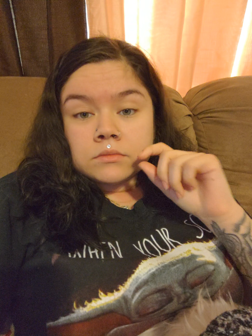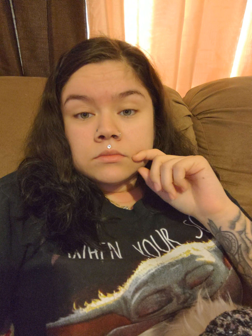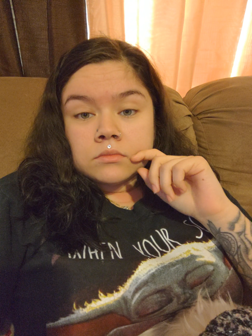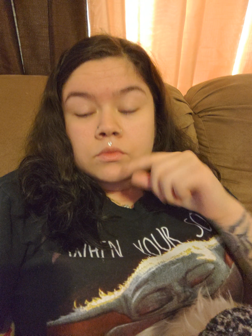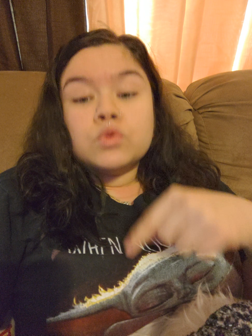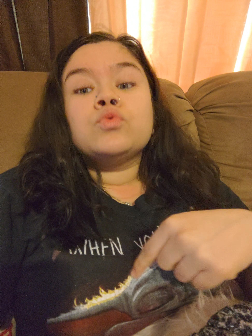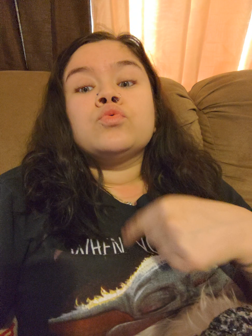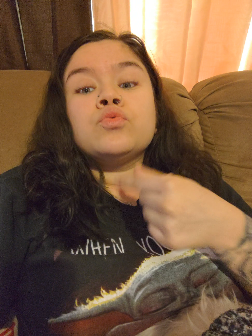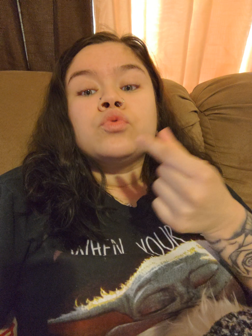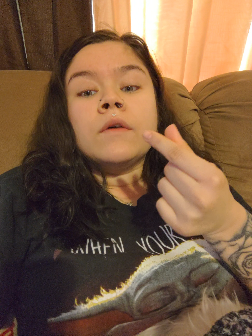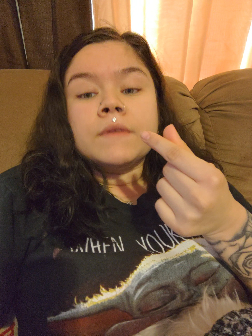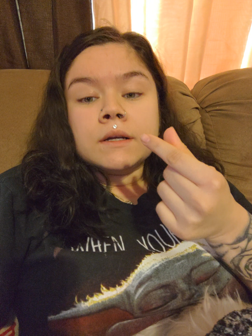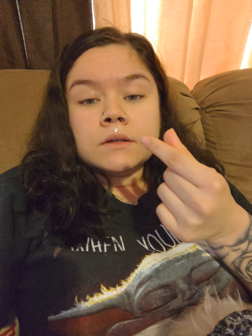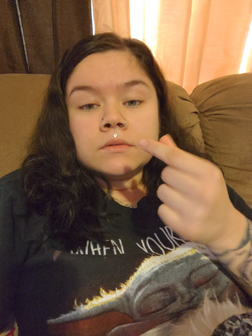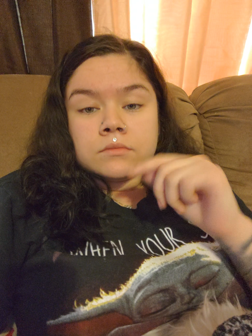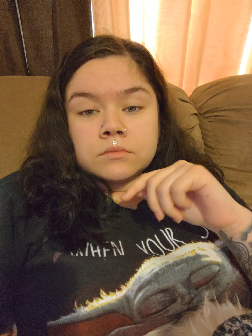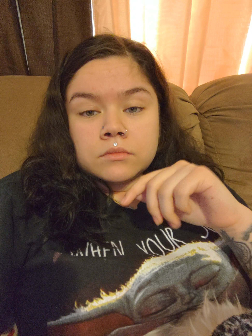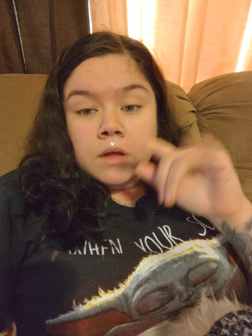giraffe